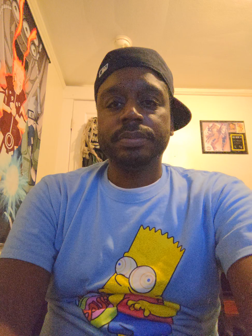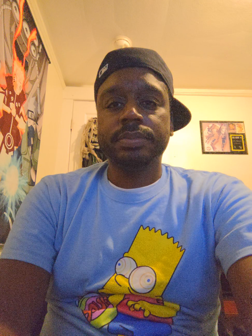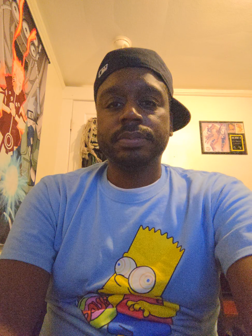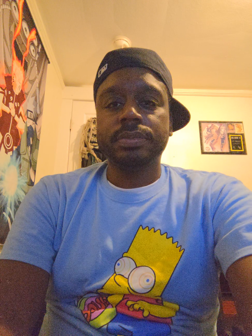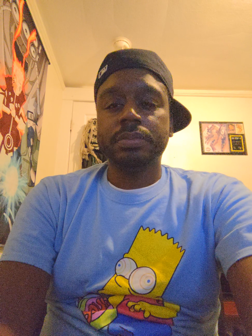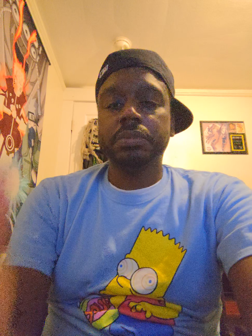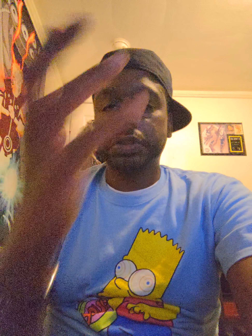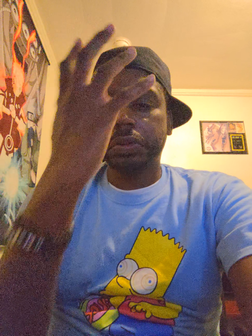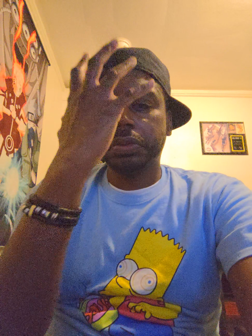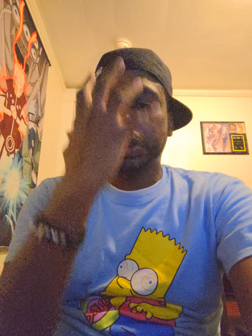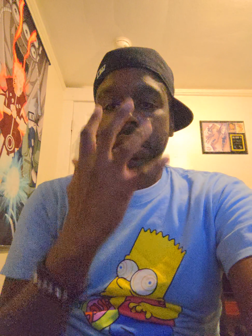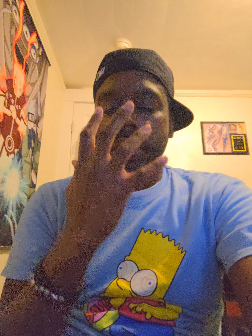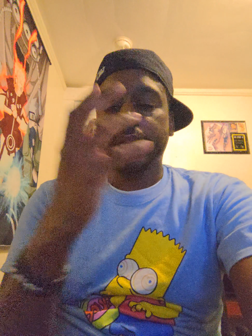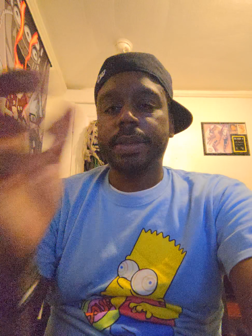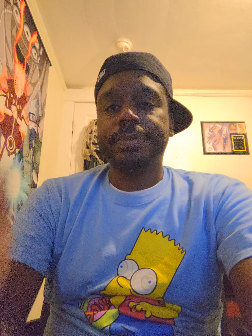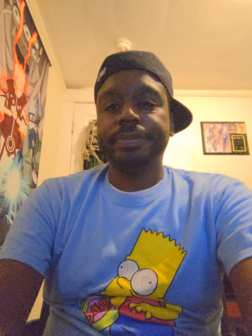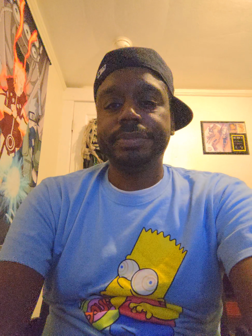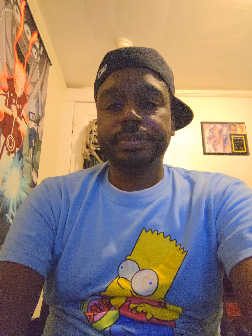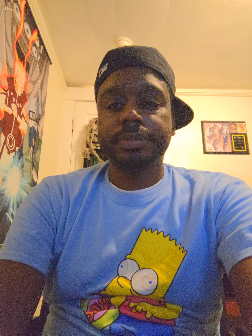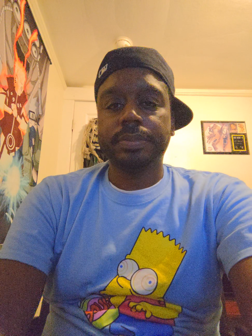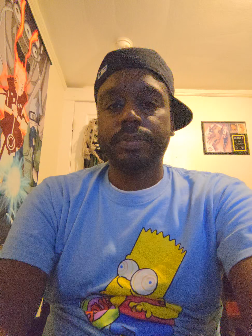sad